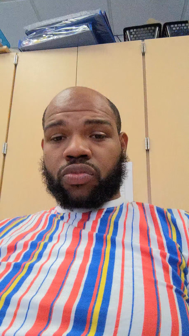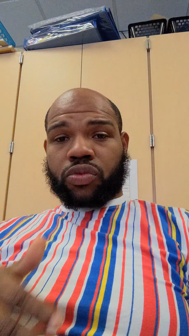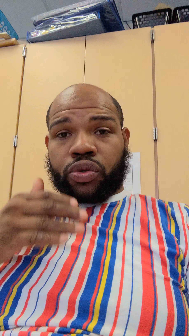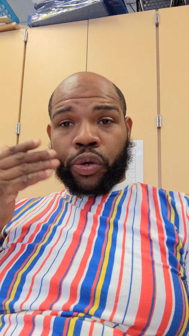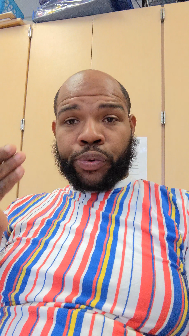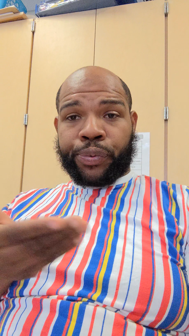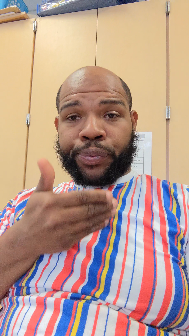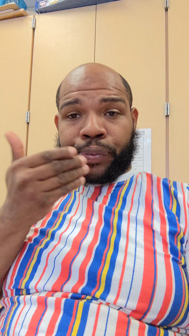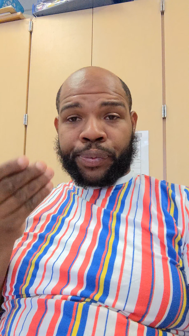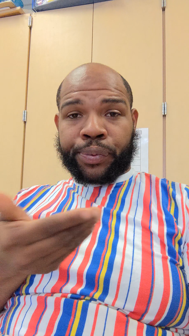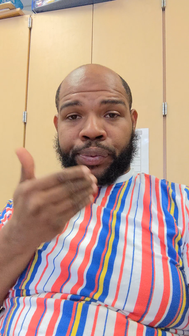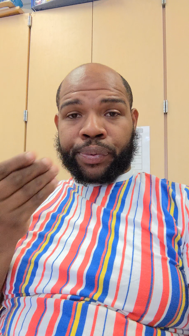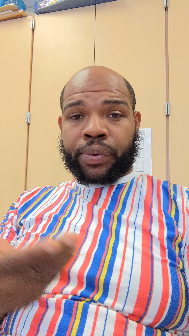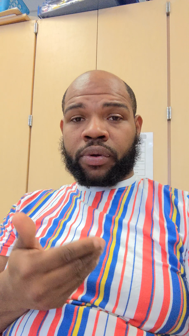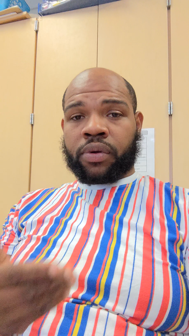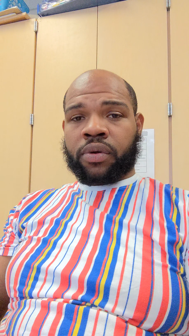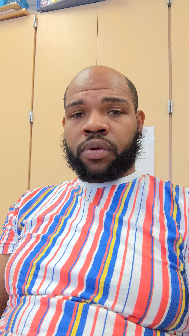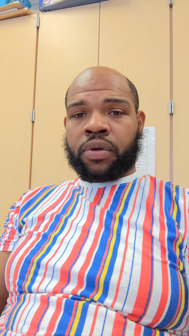new